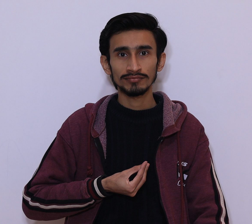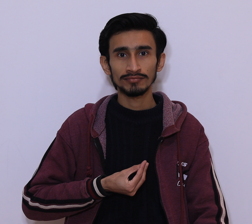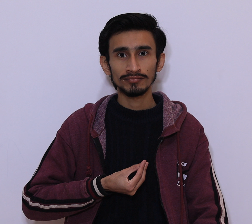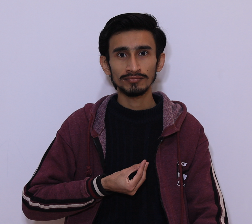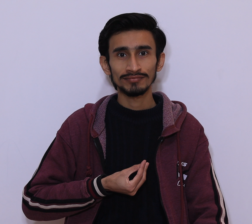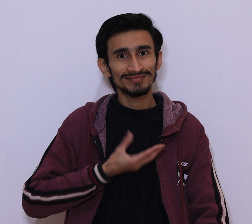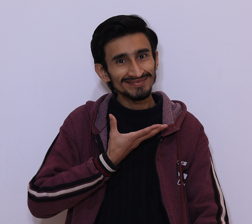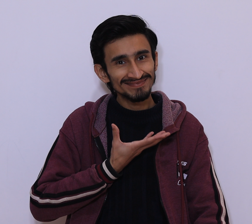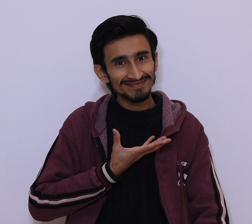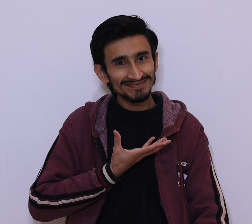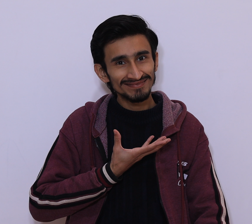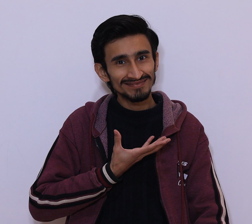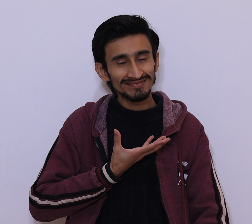glad